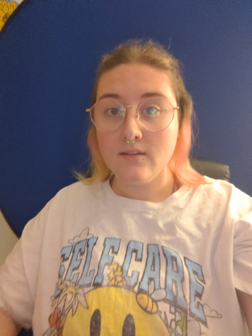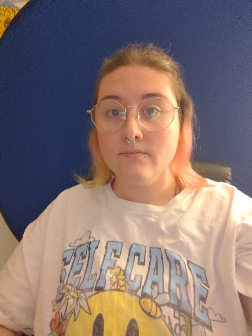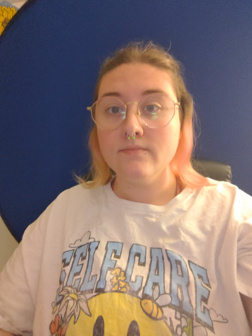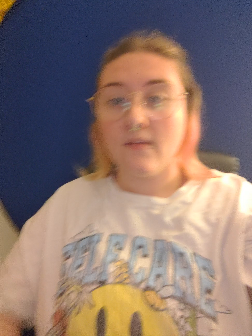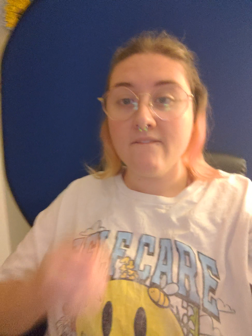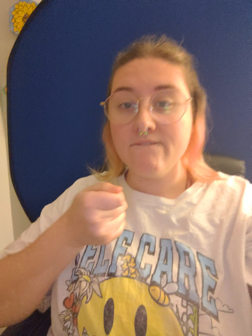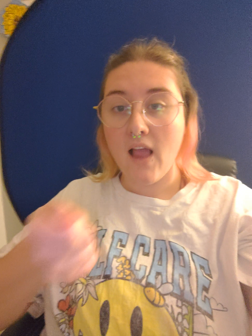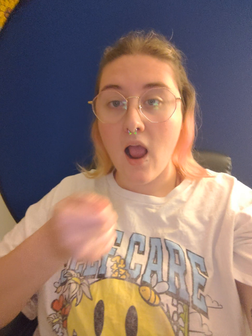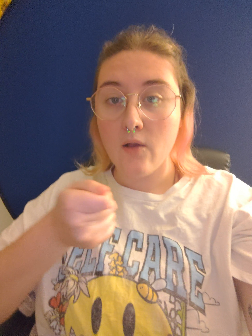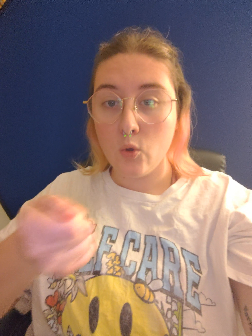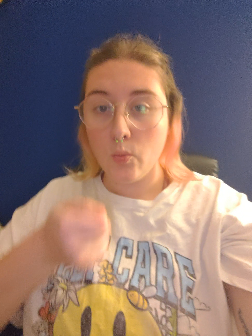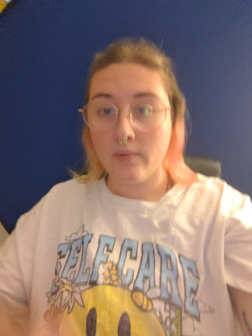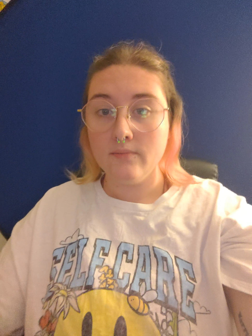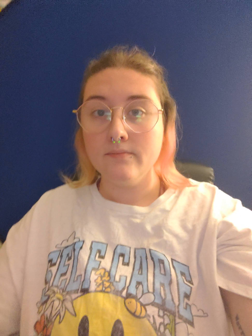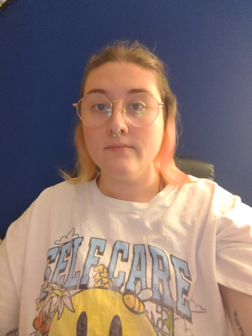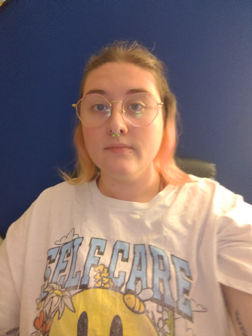vacuum